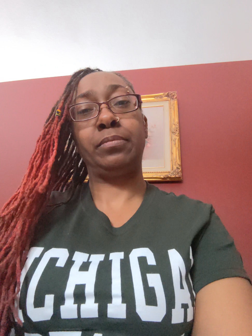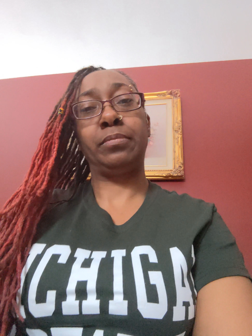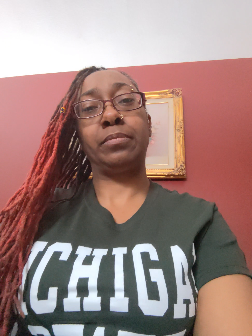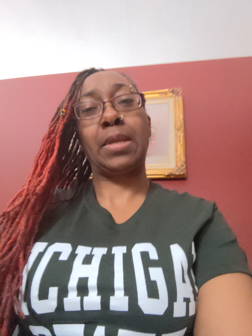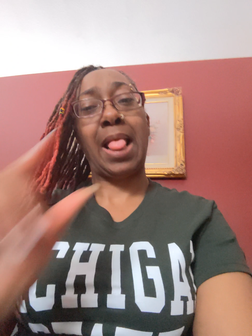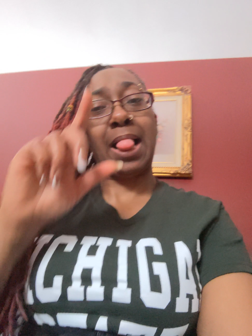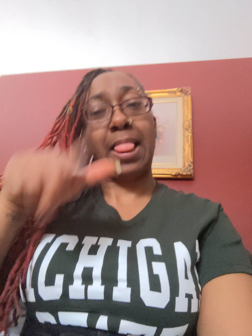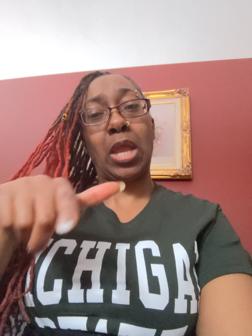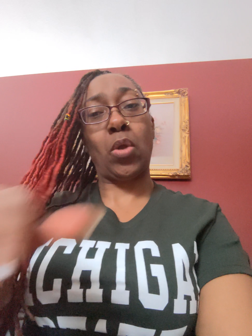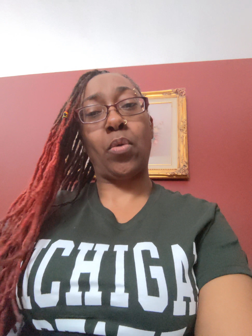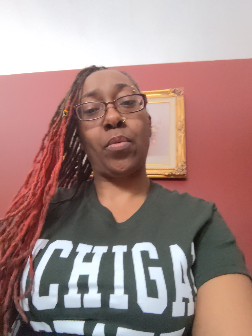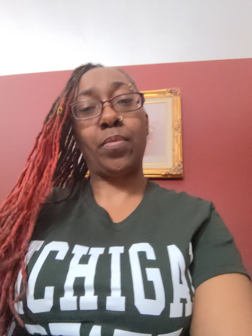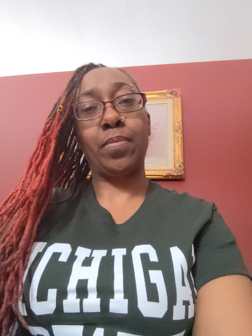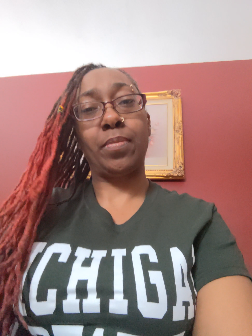later